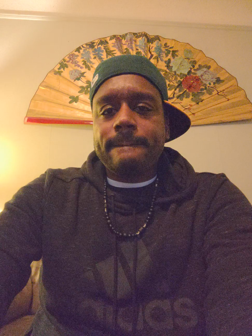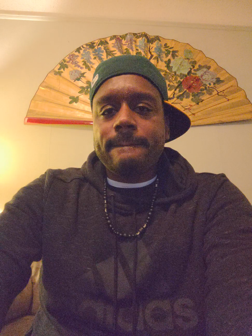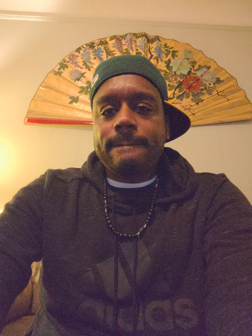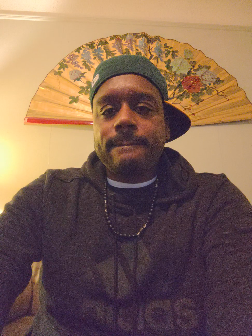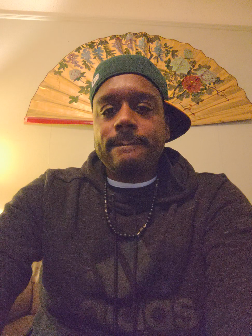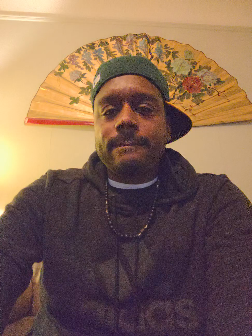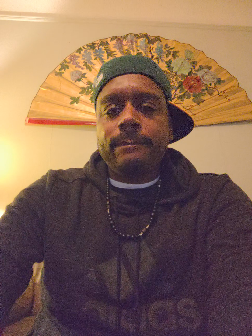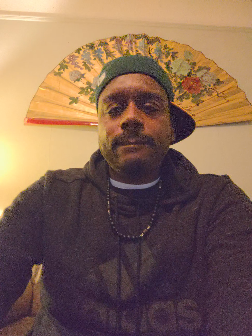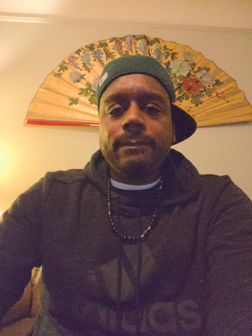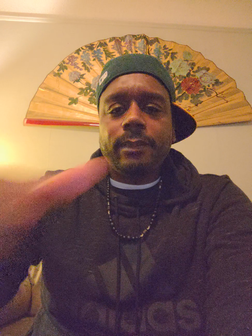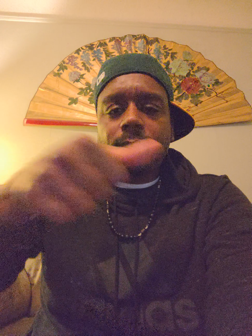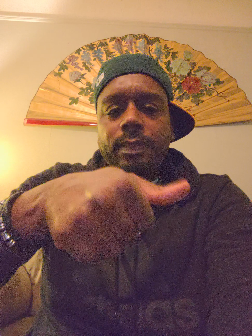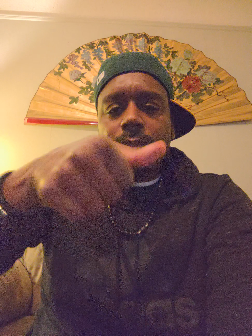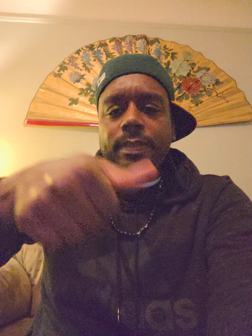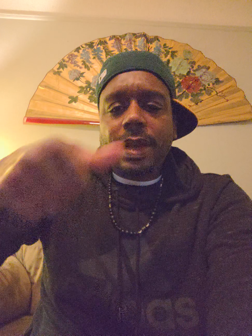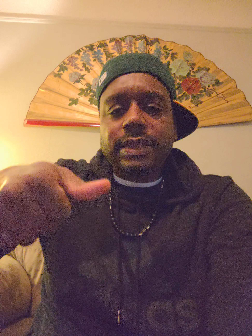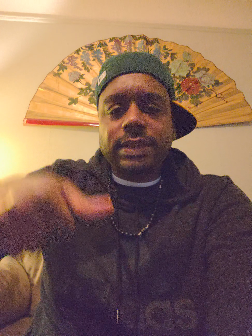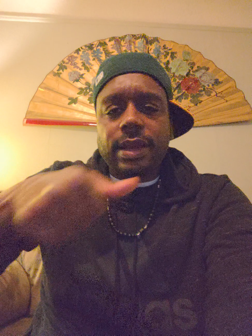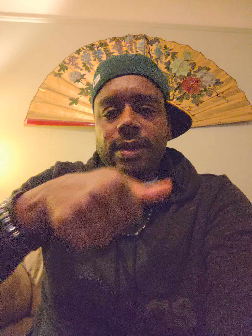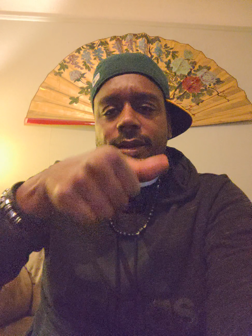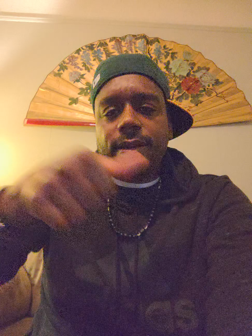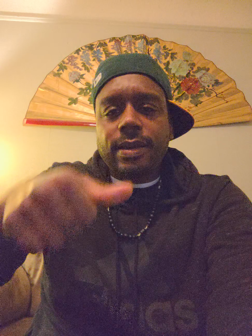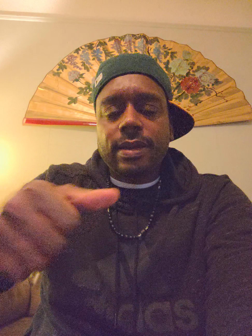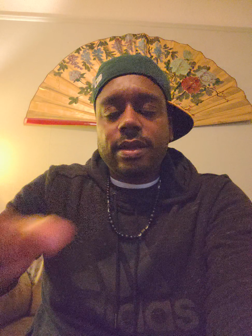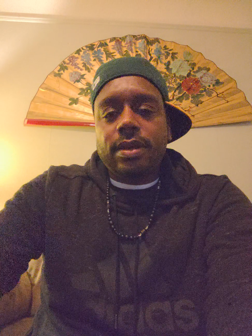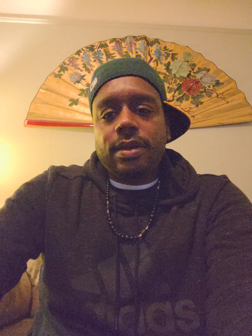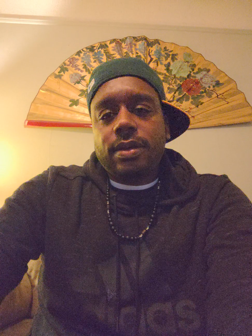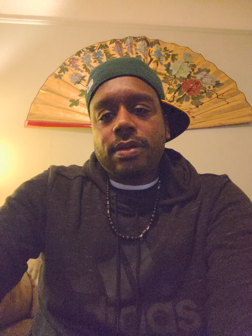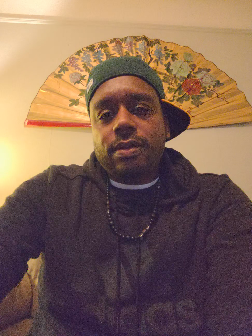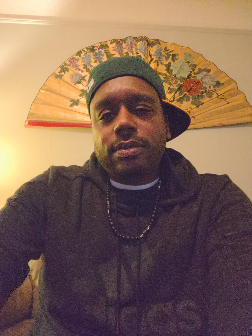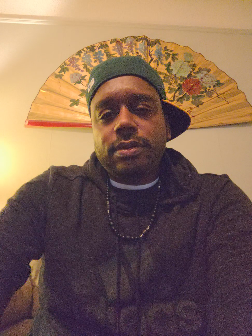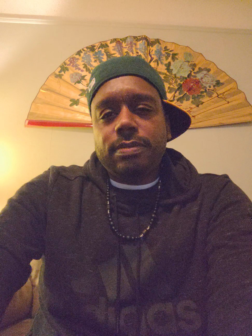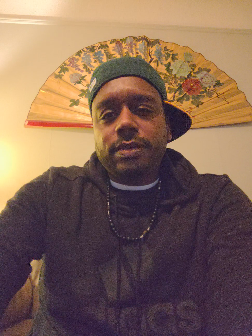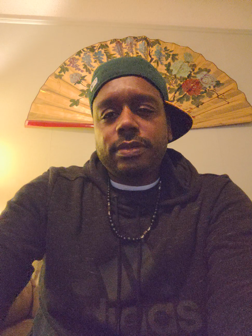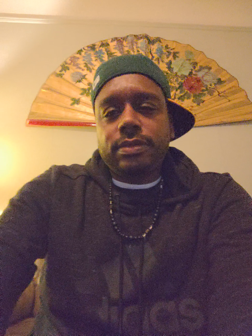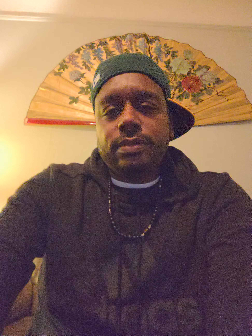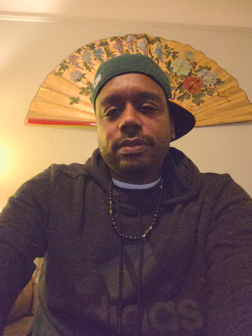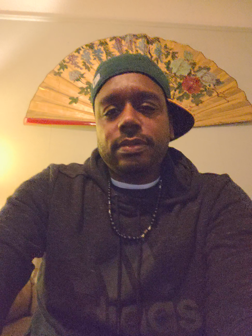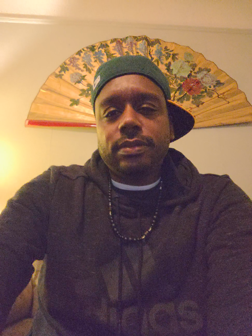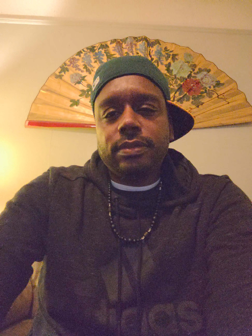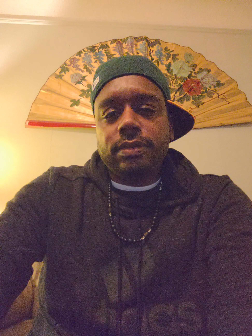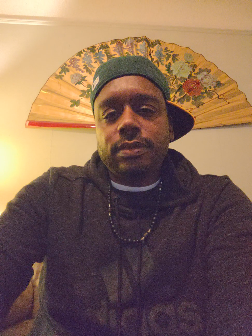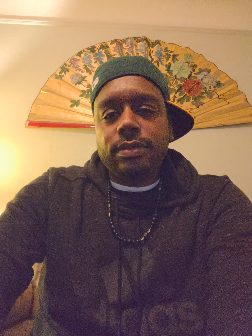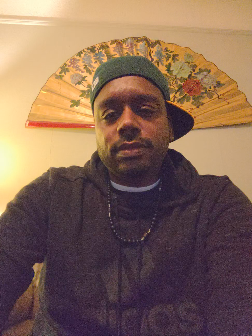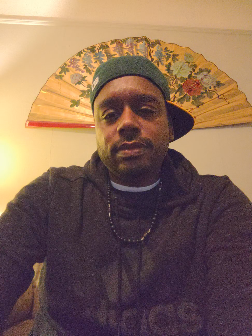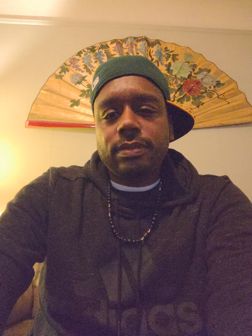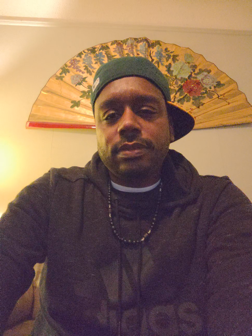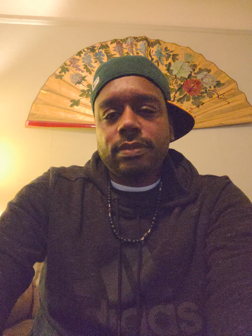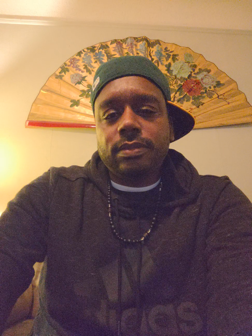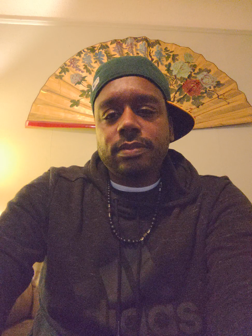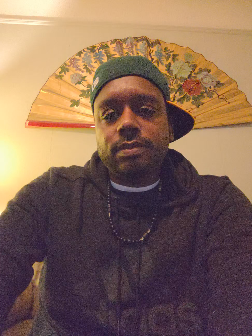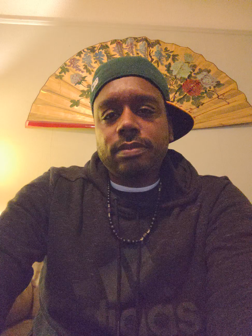puzzle